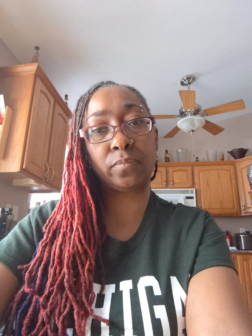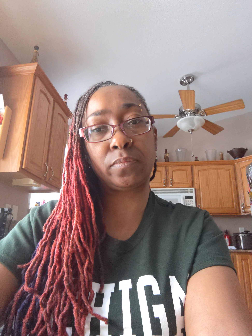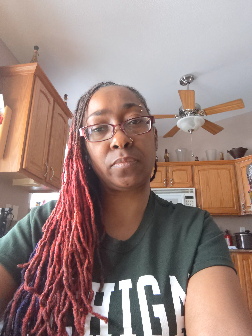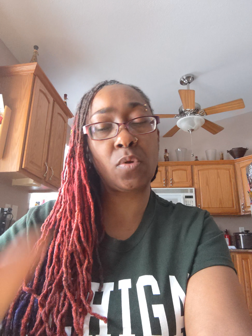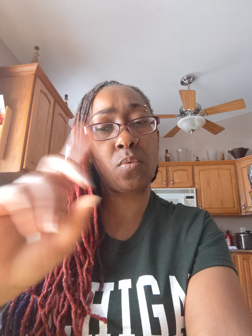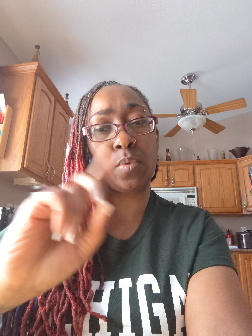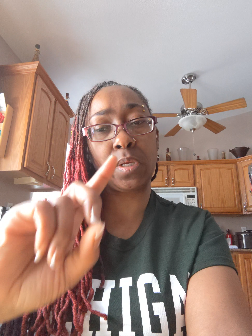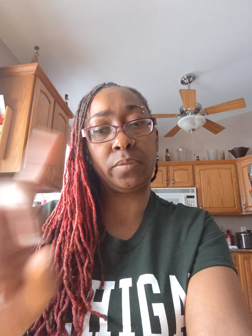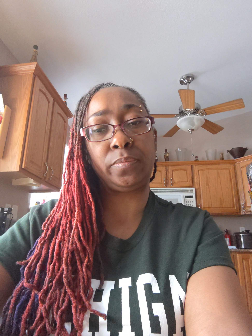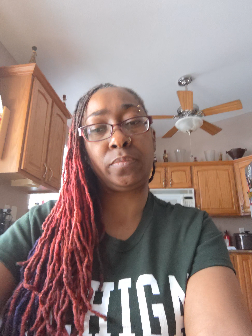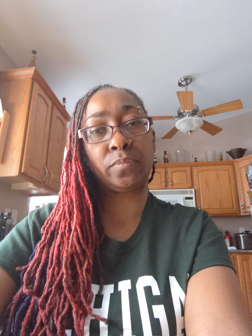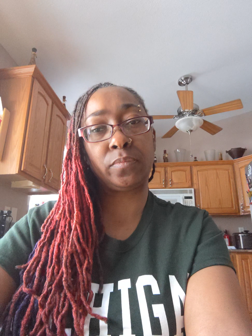where